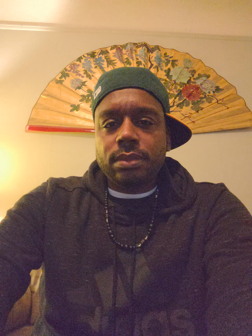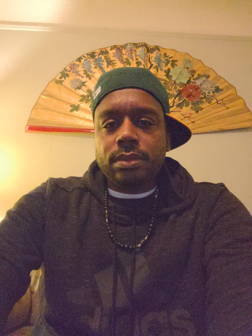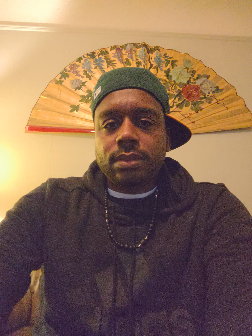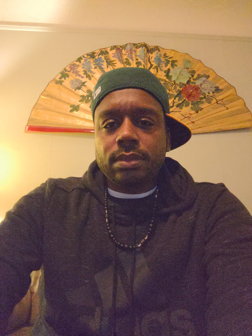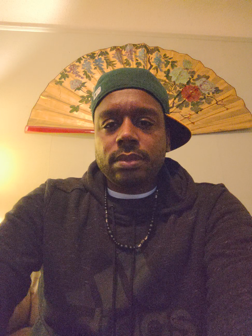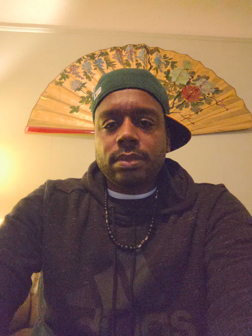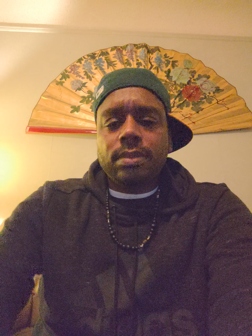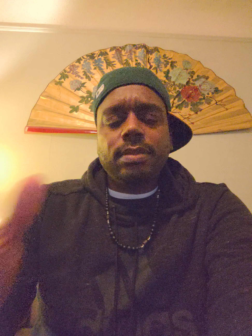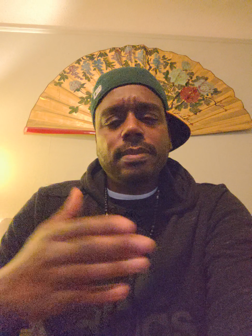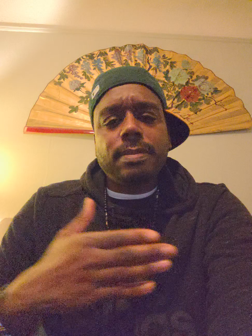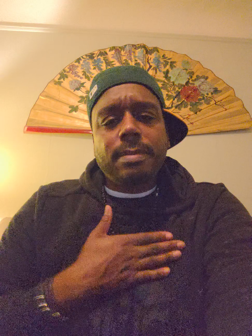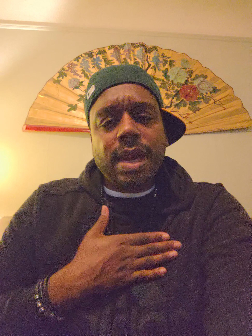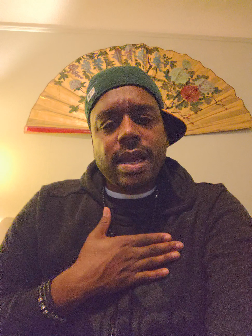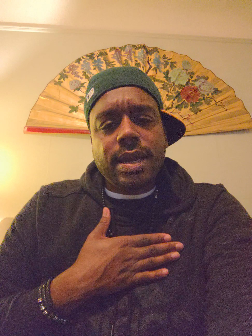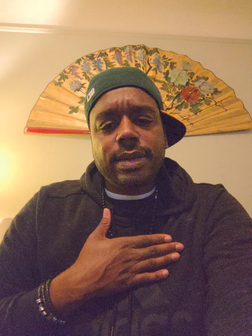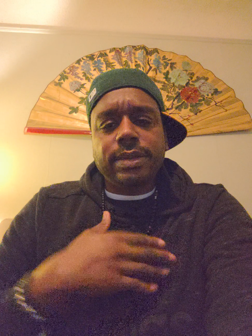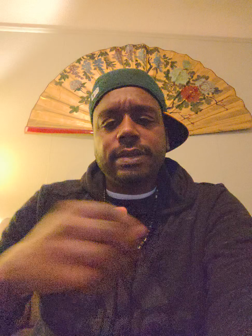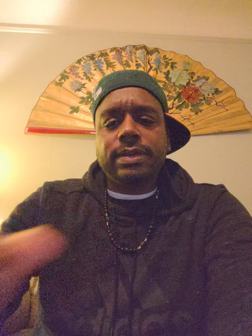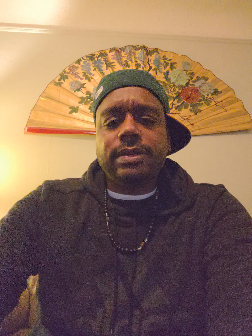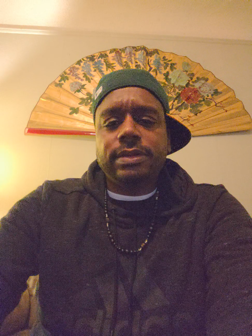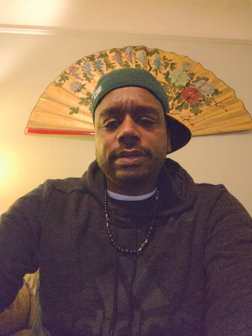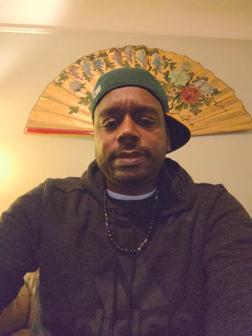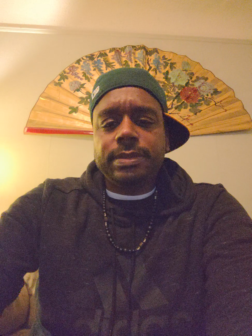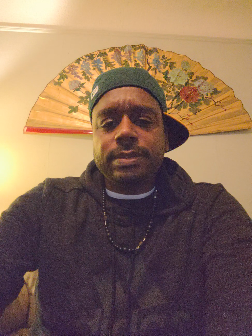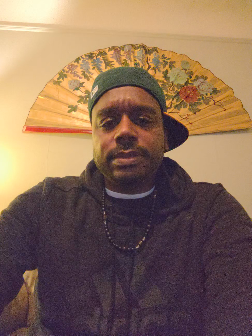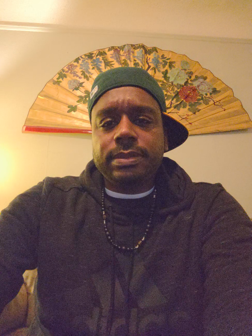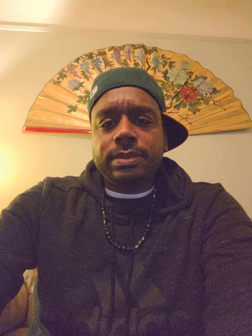my